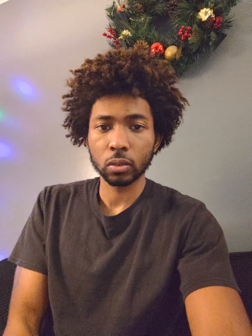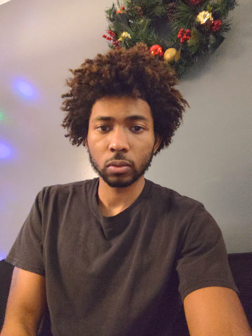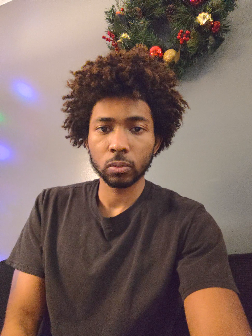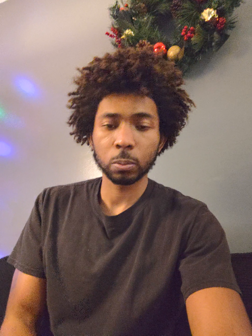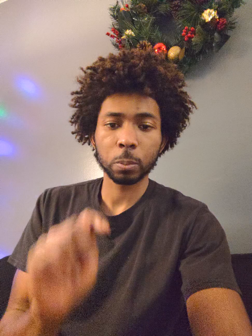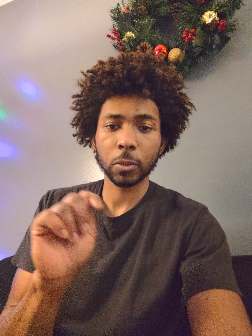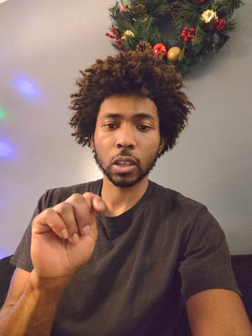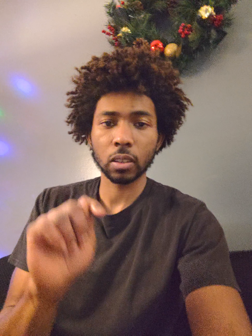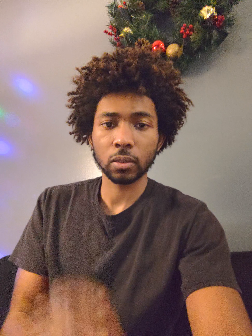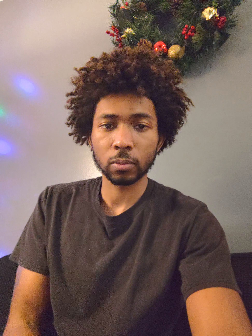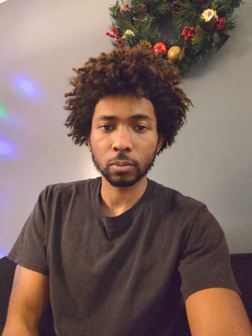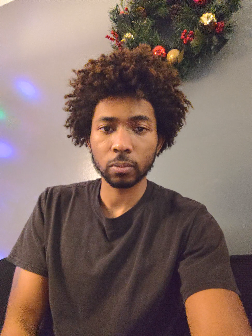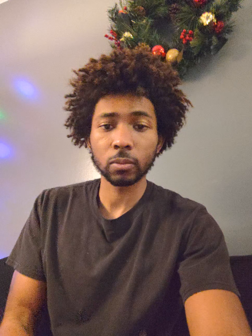potty